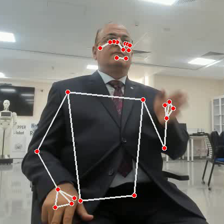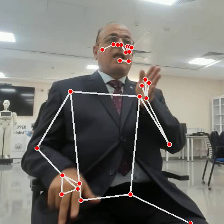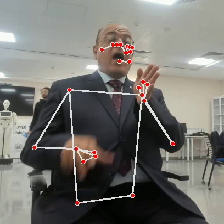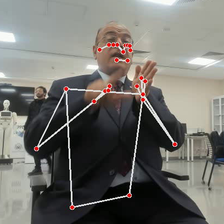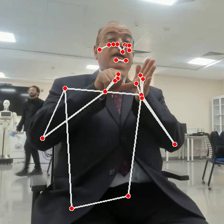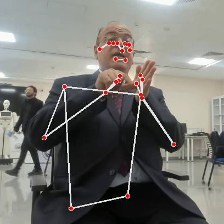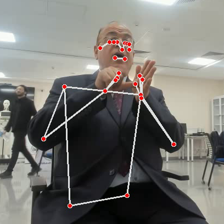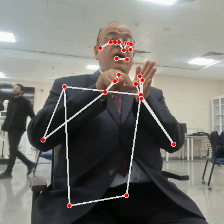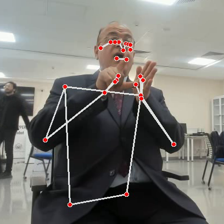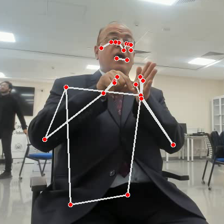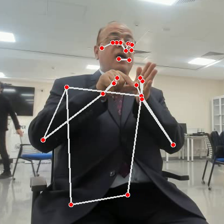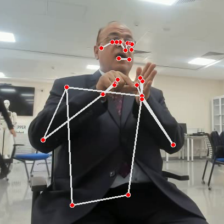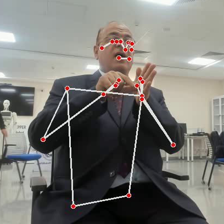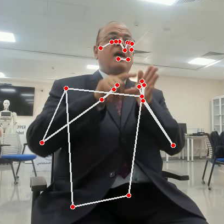3rabia